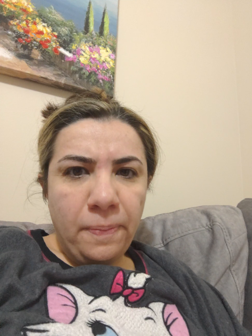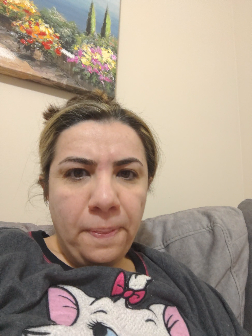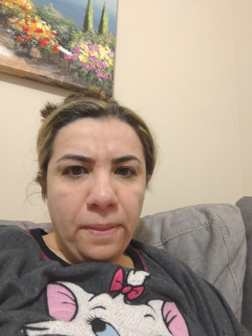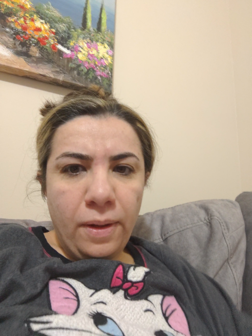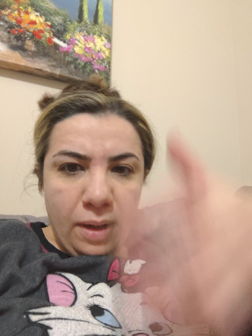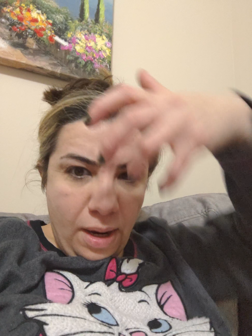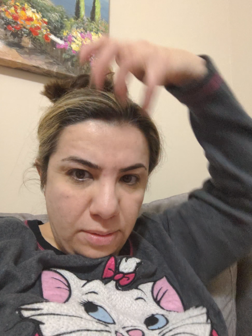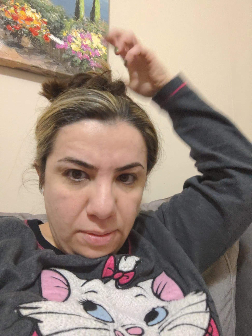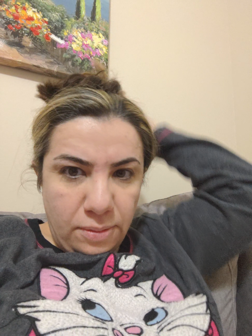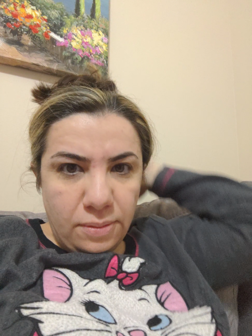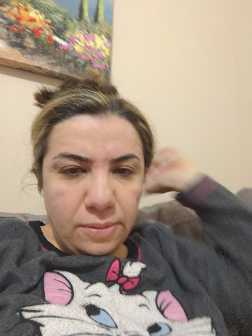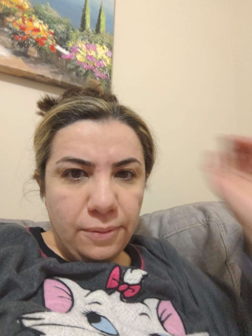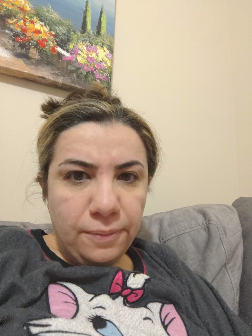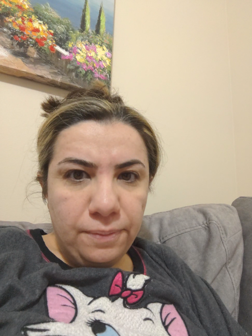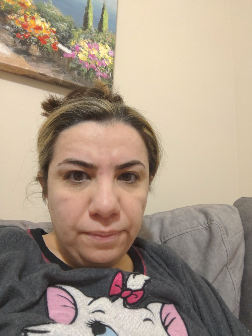lion